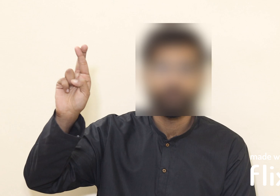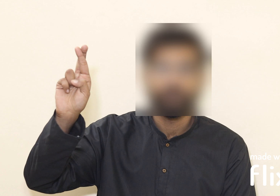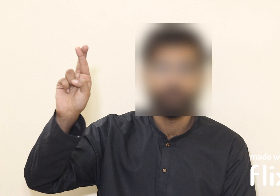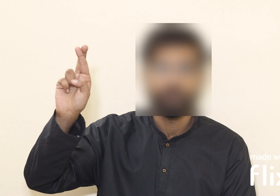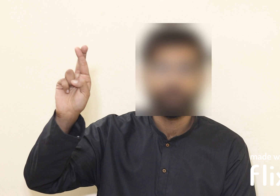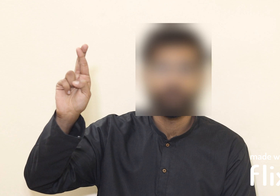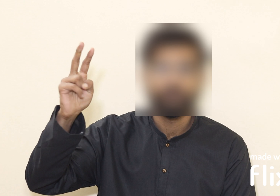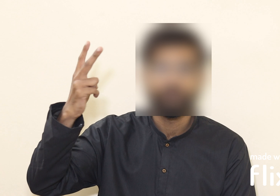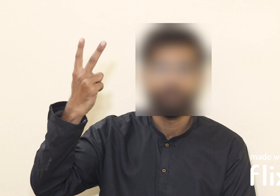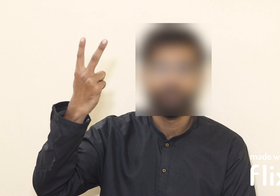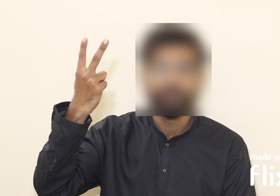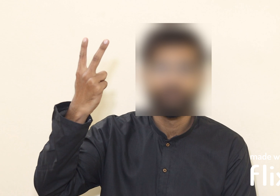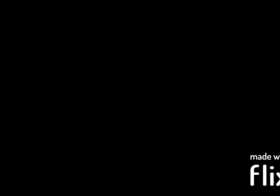ڑ